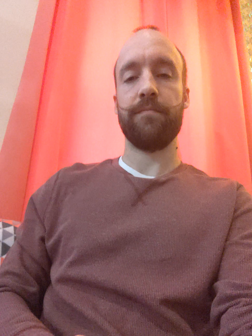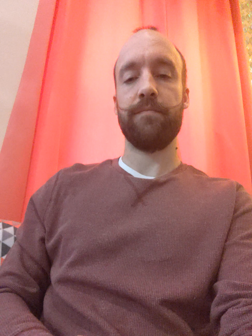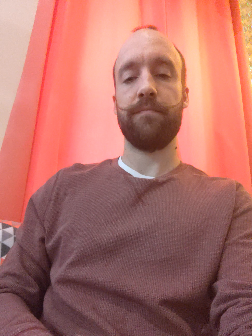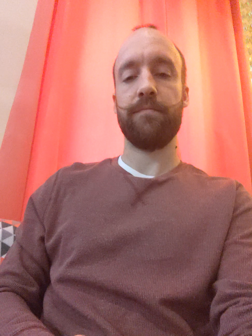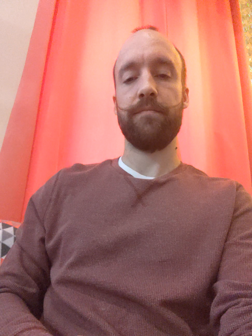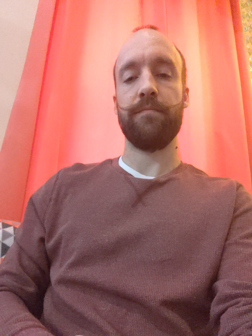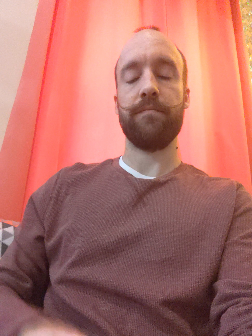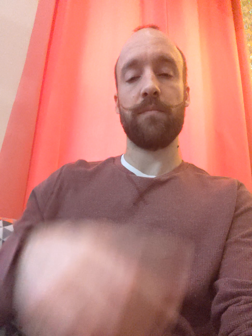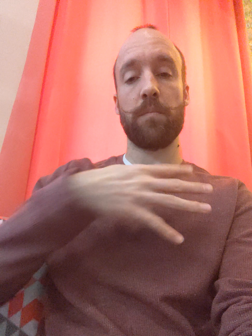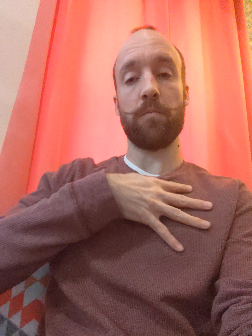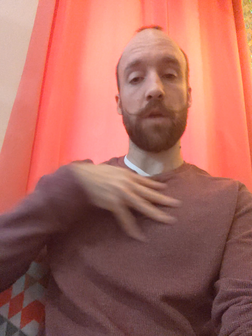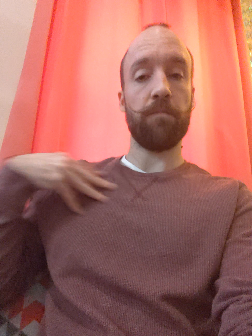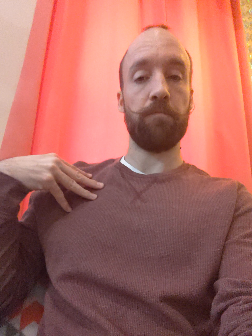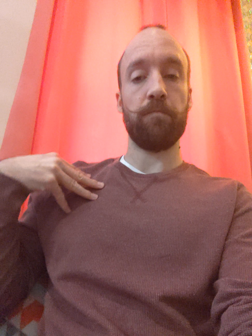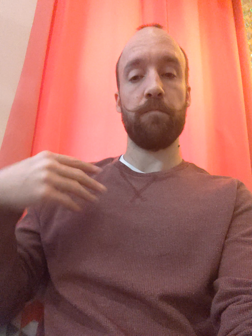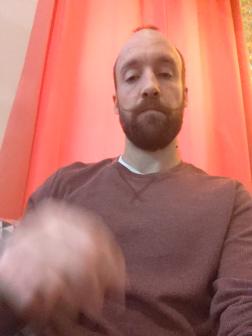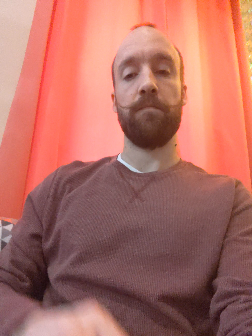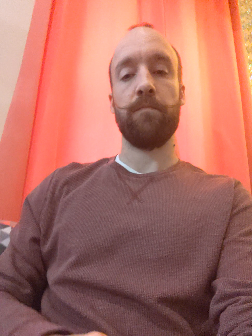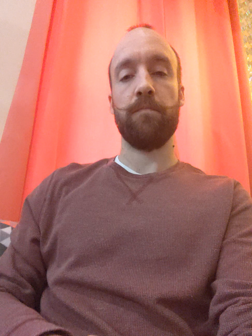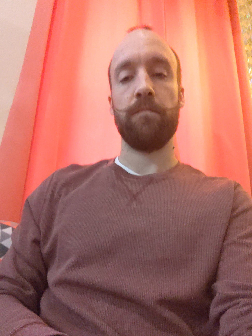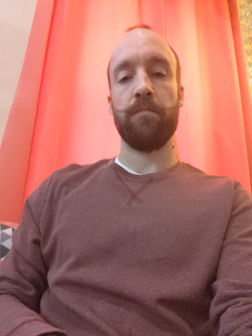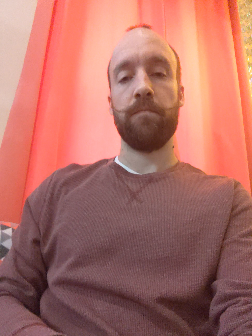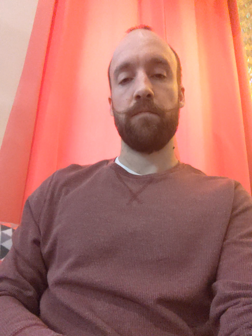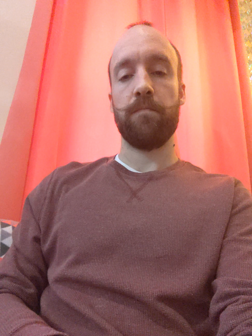zebra